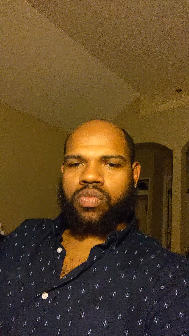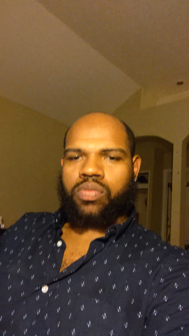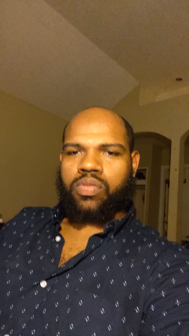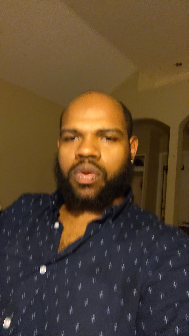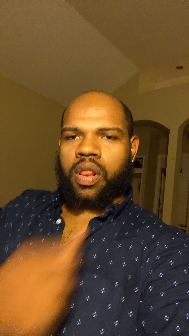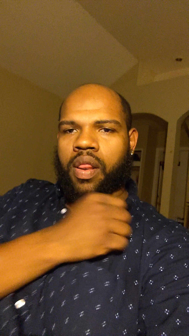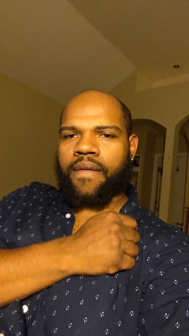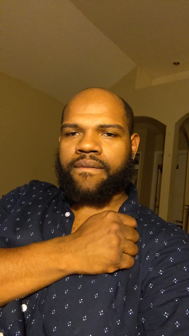love